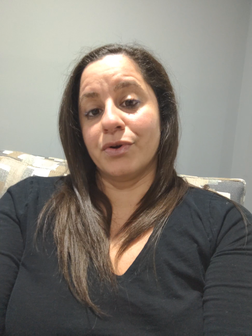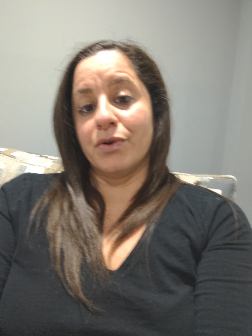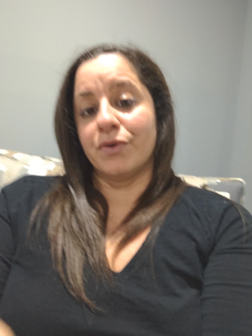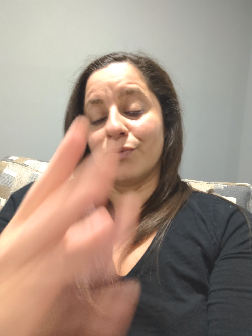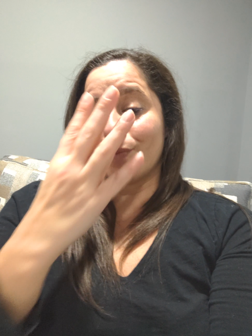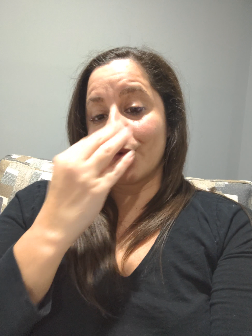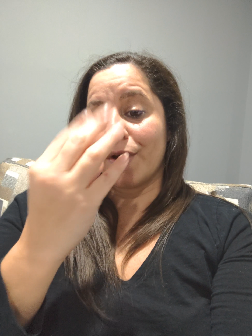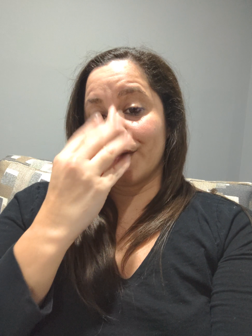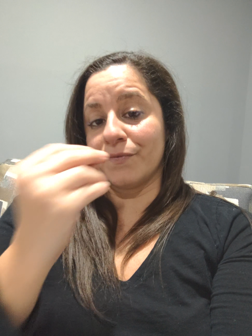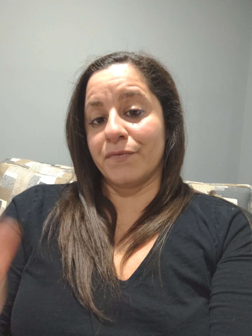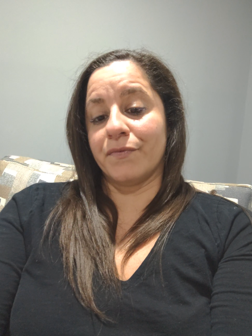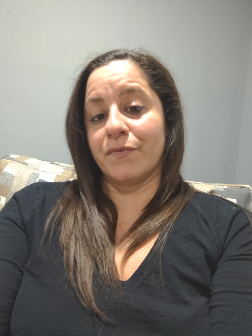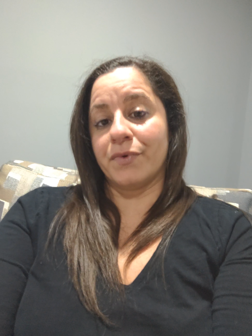wolf